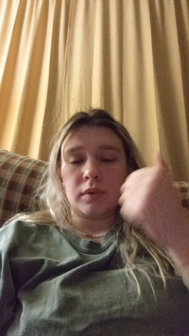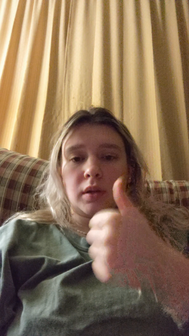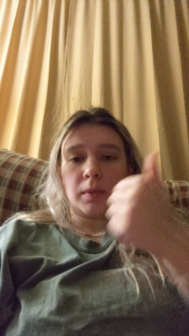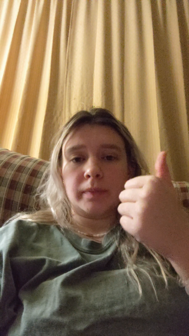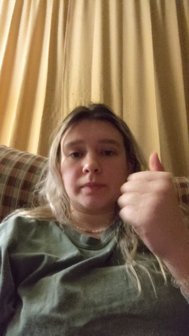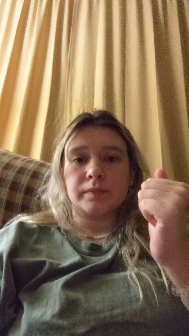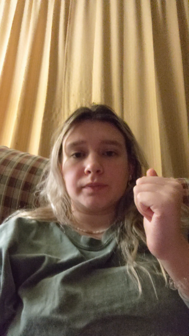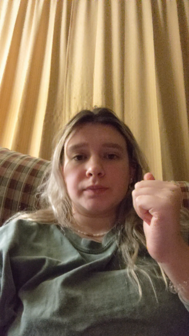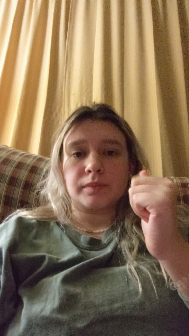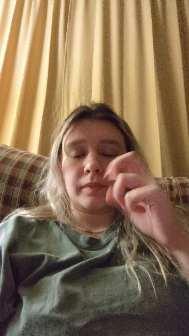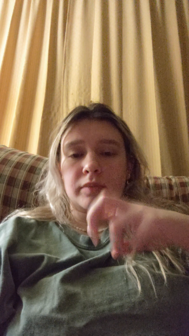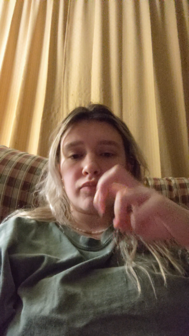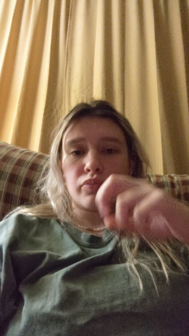potato